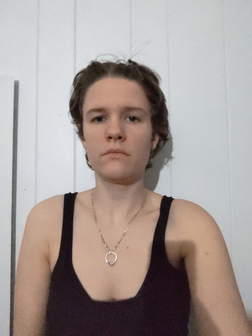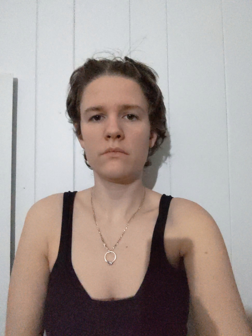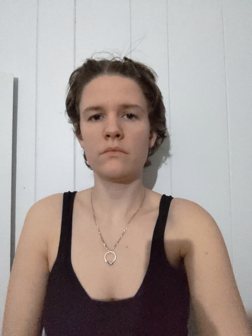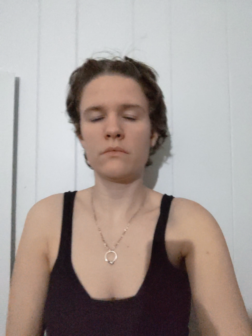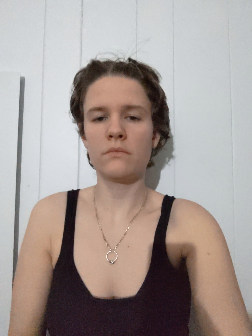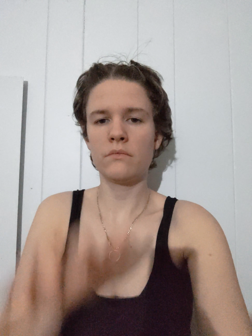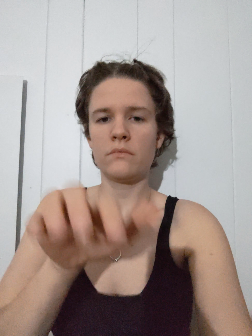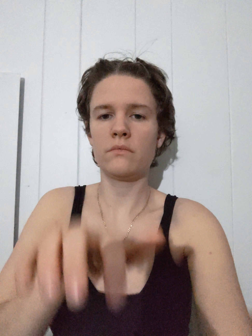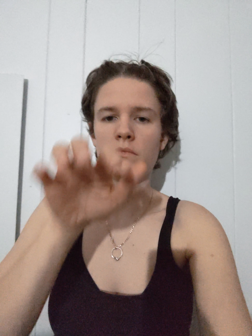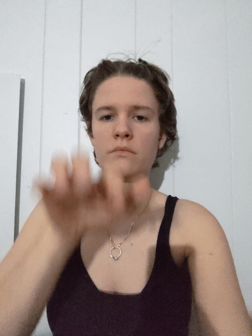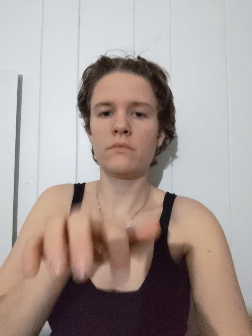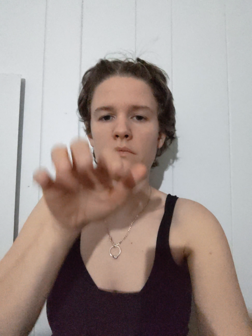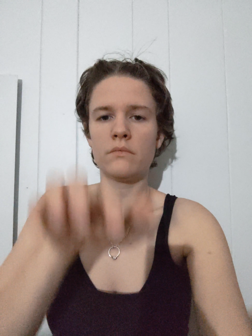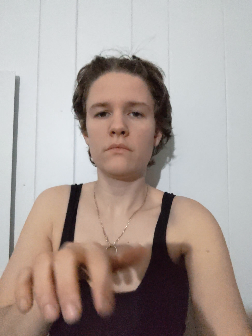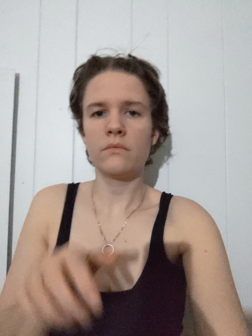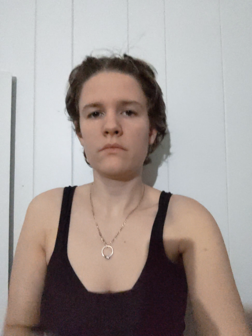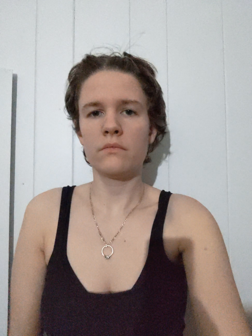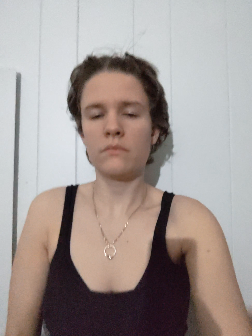alligator